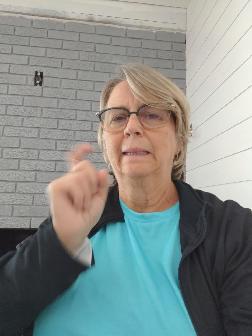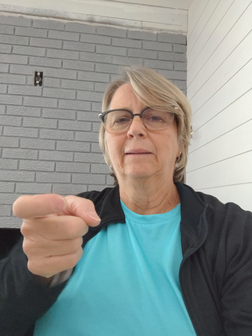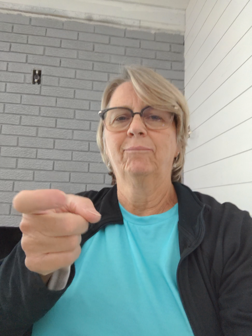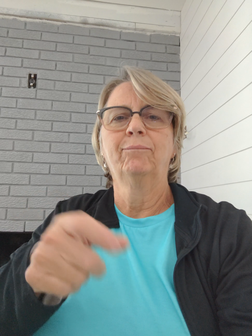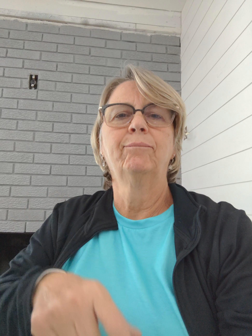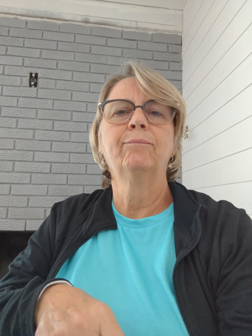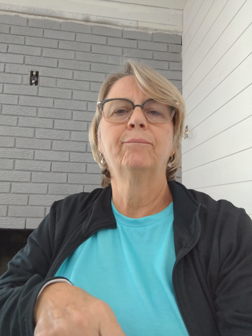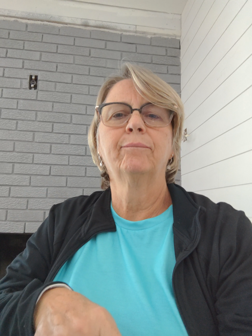gift